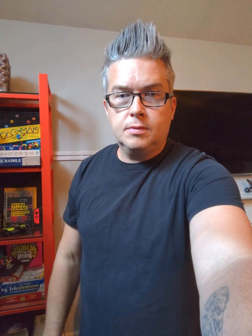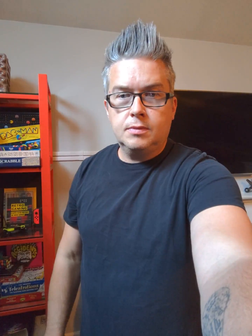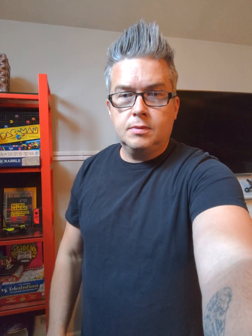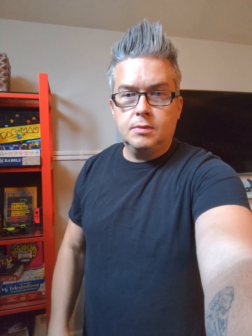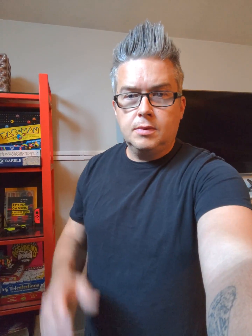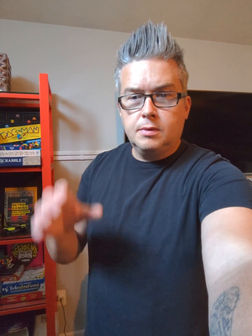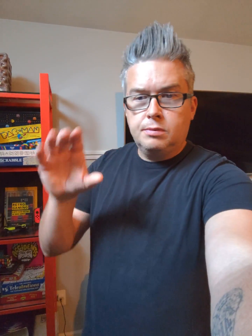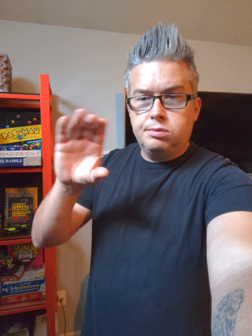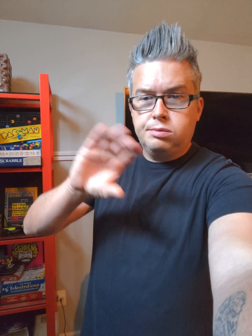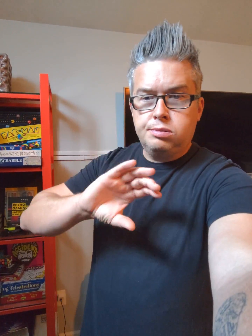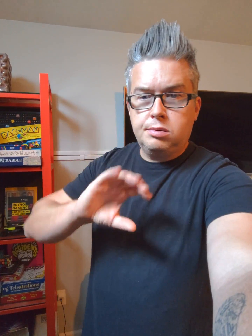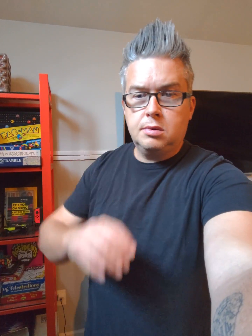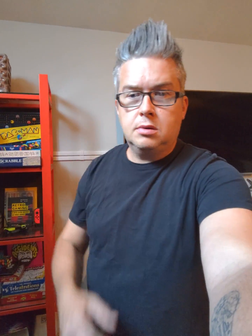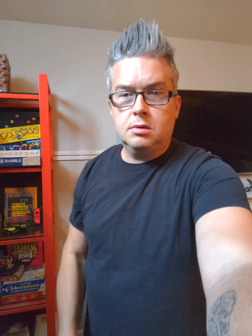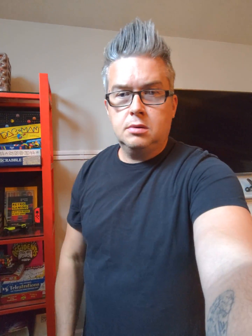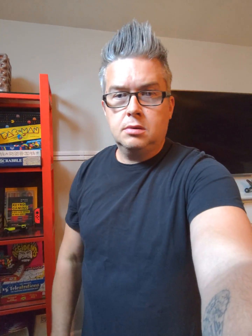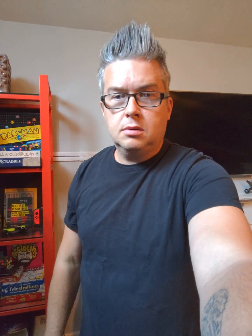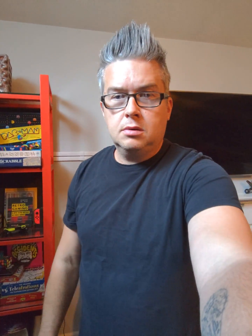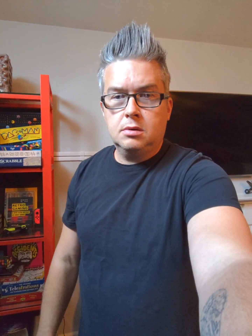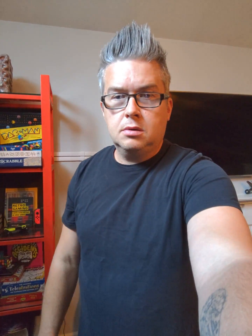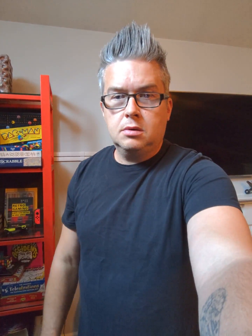pour